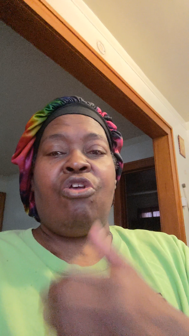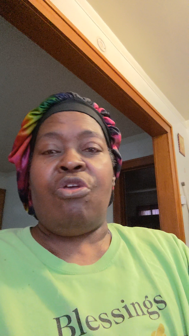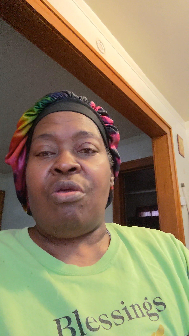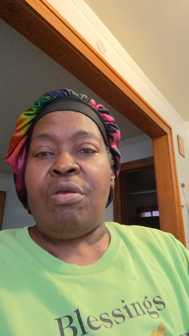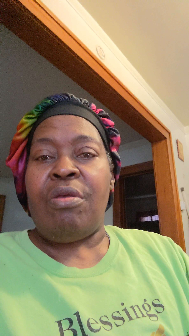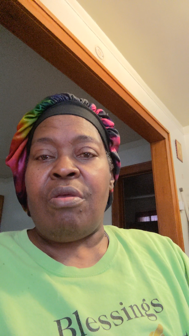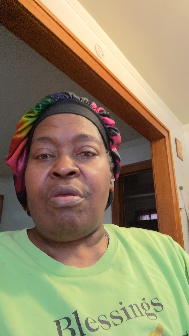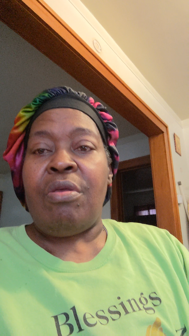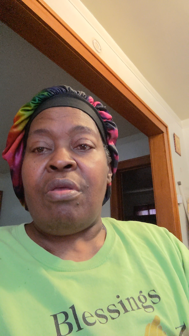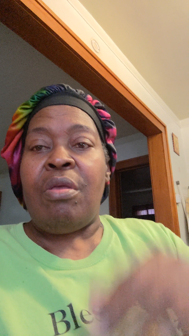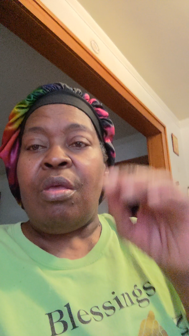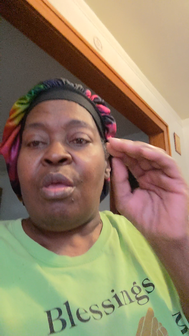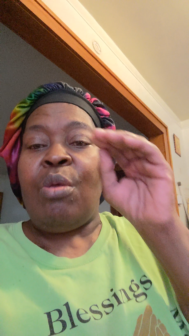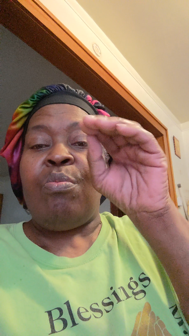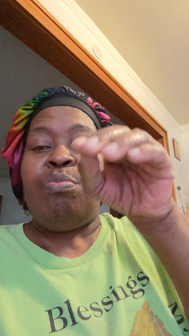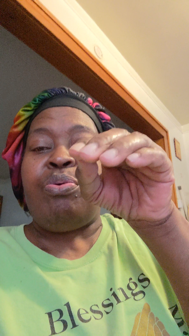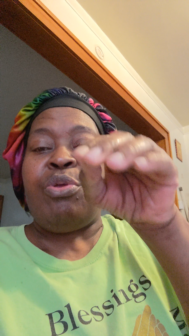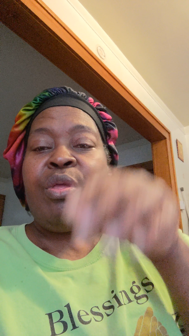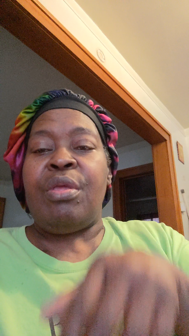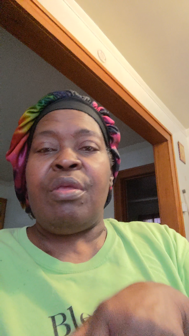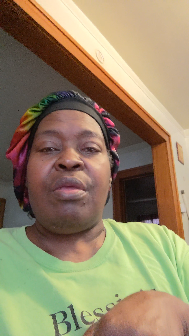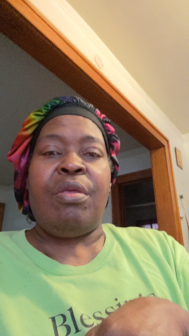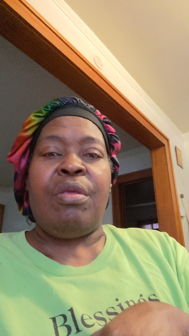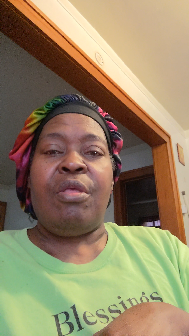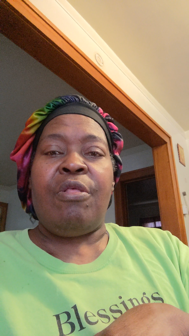put